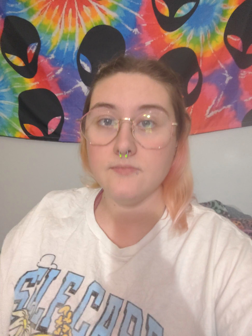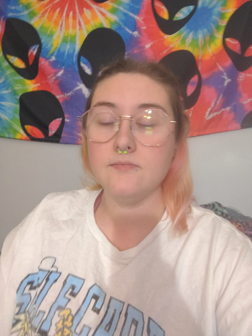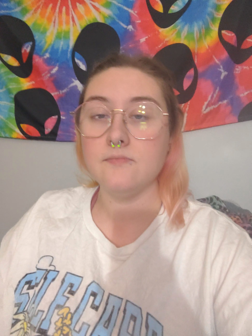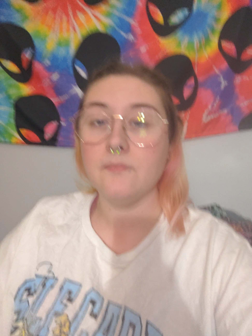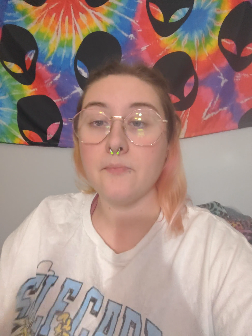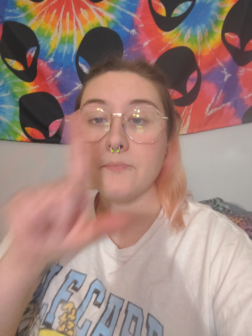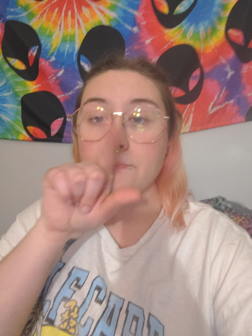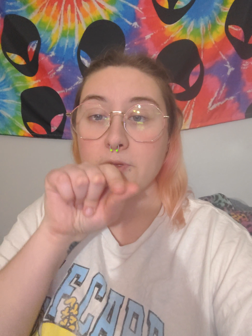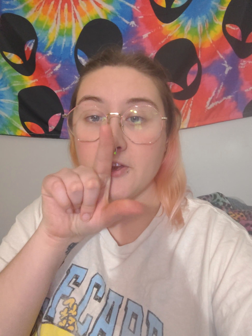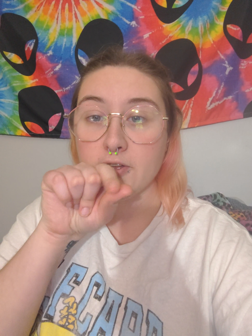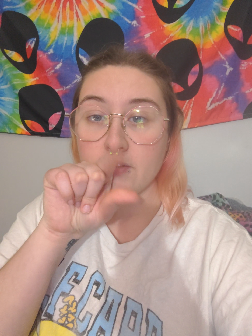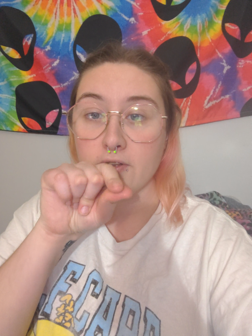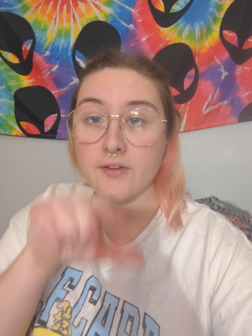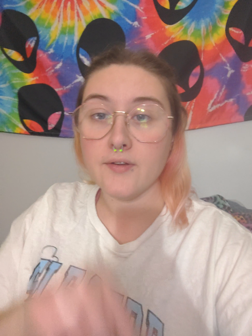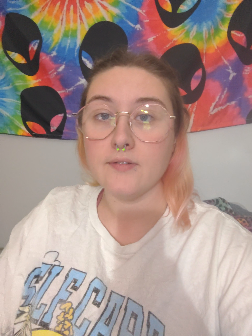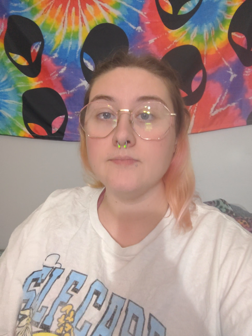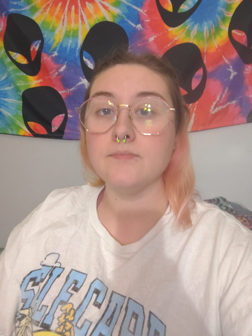bird